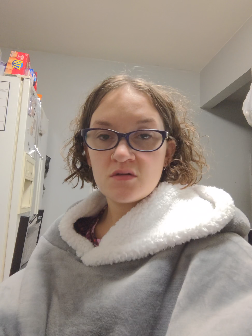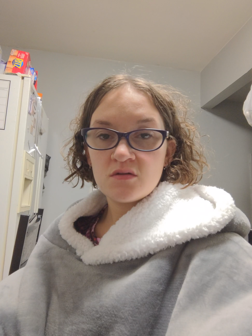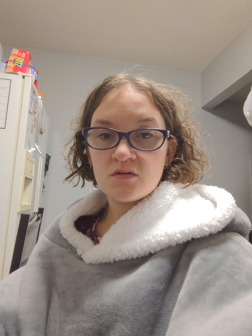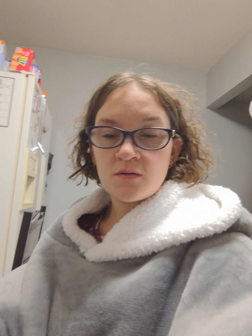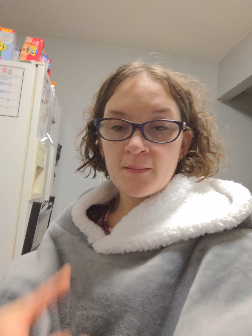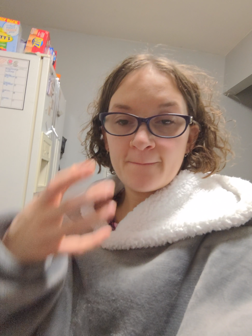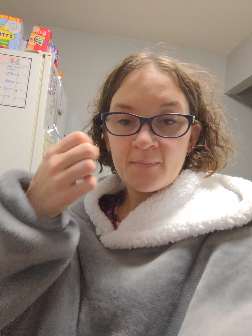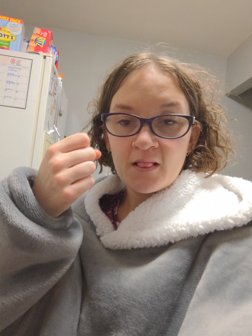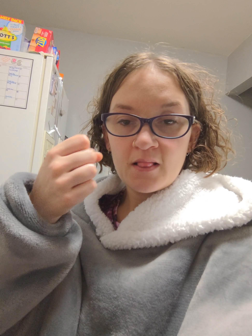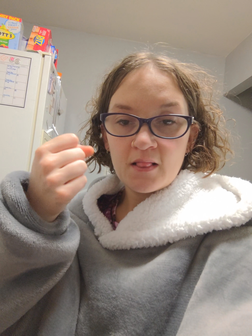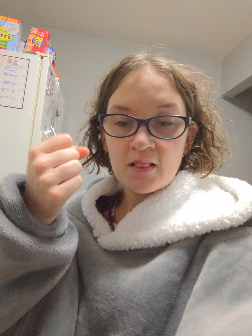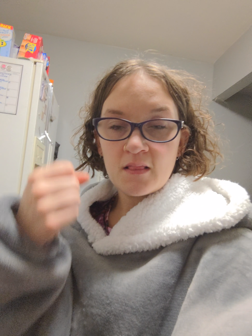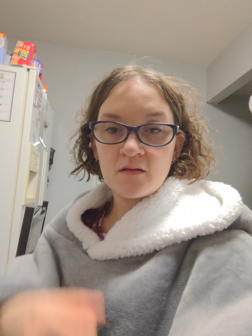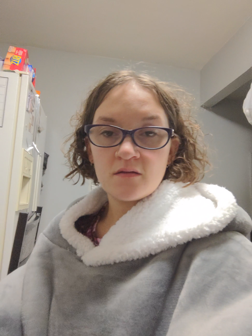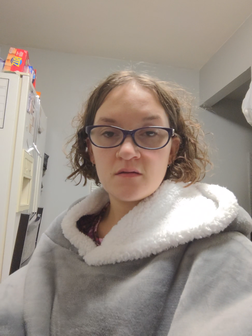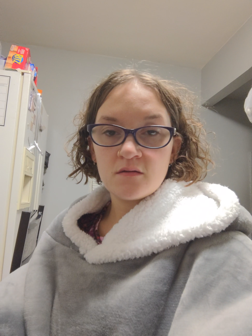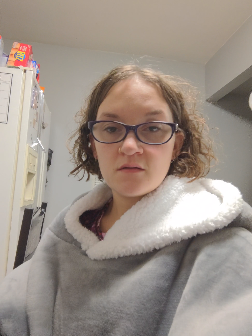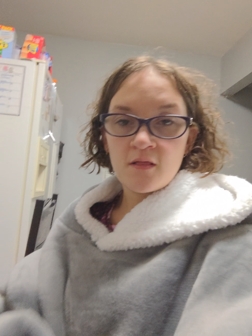milk